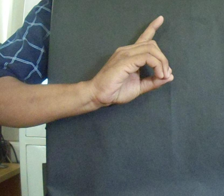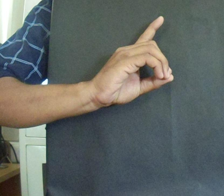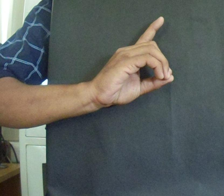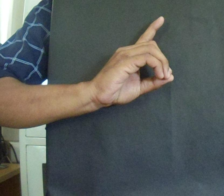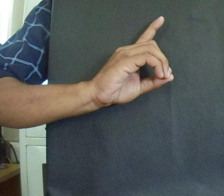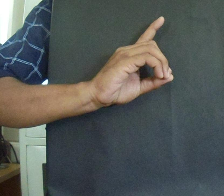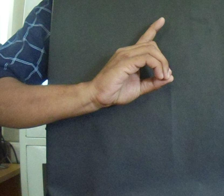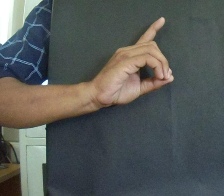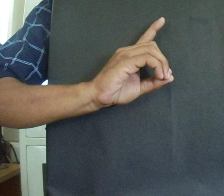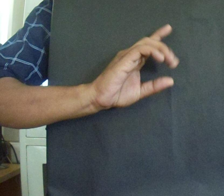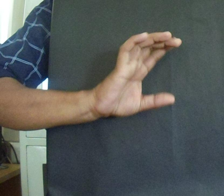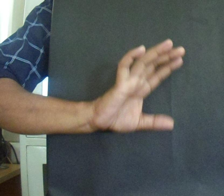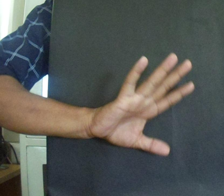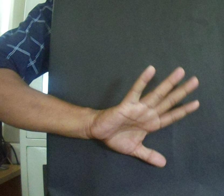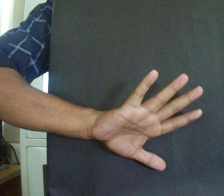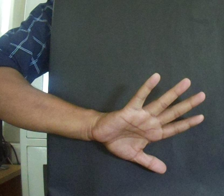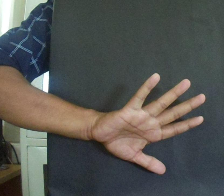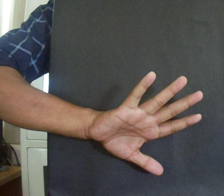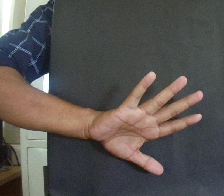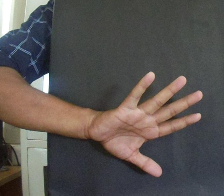hot